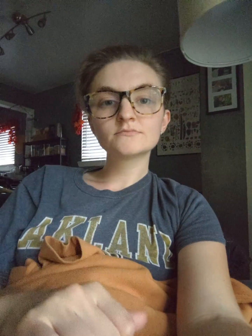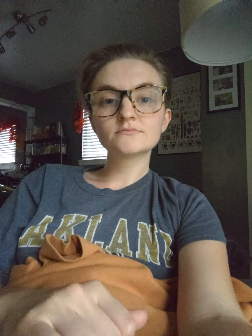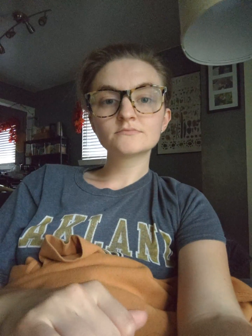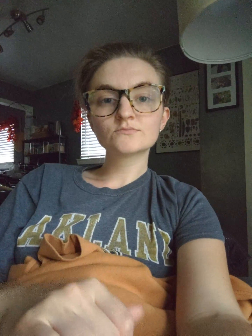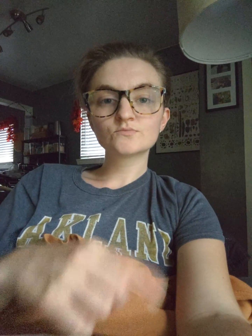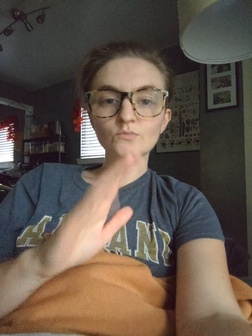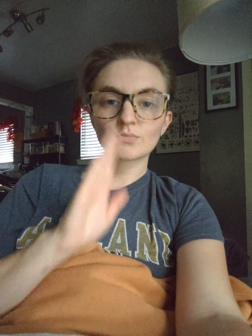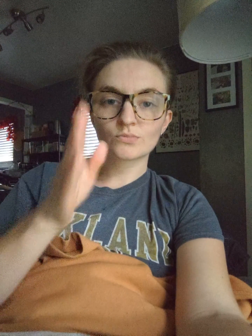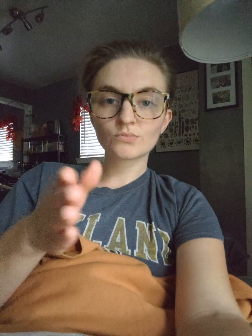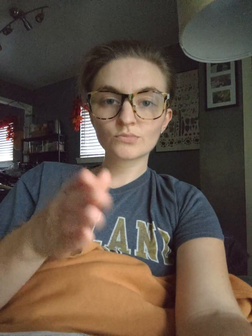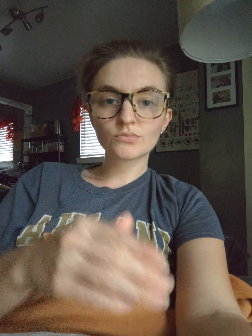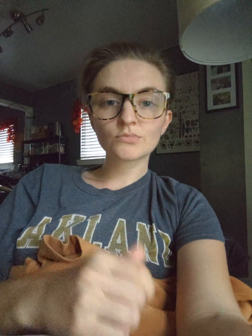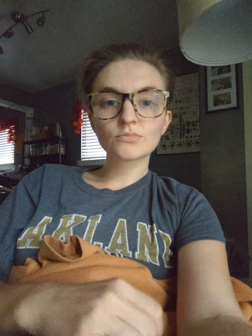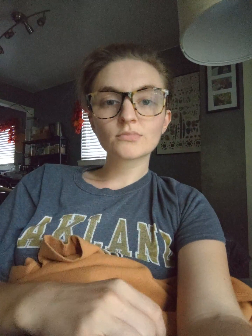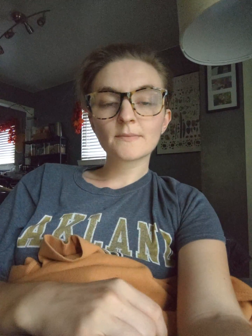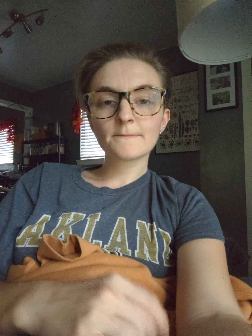over